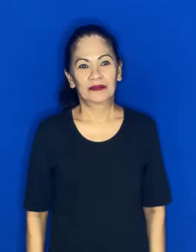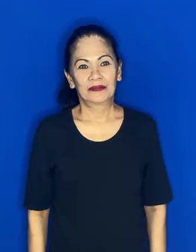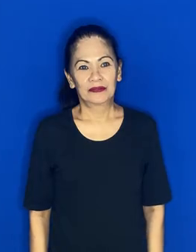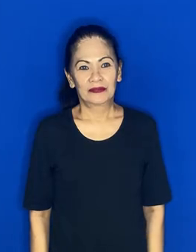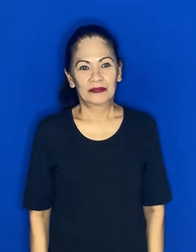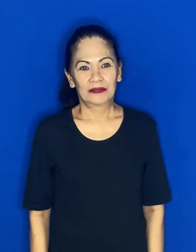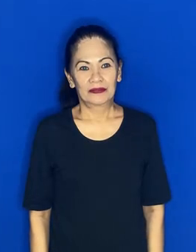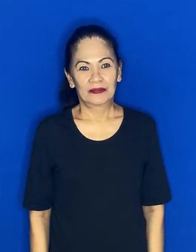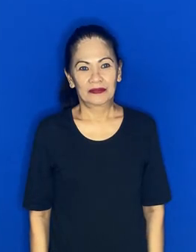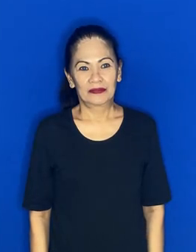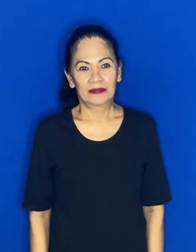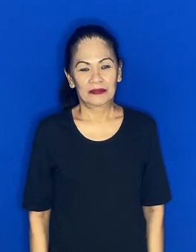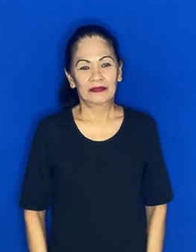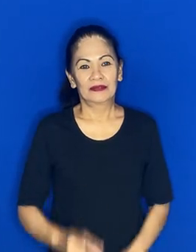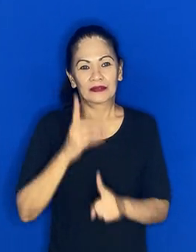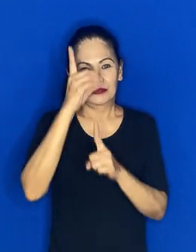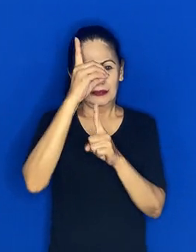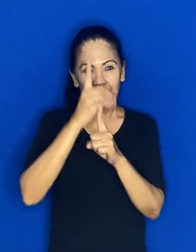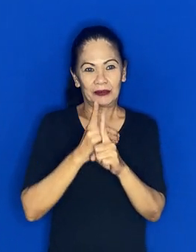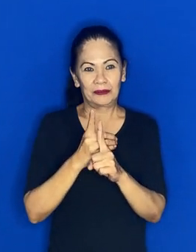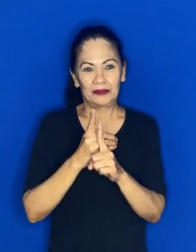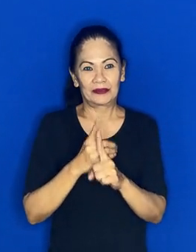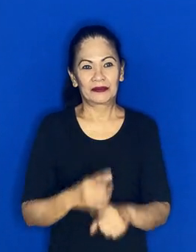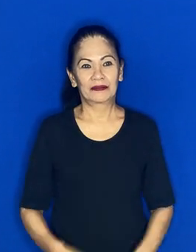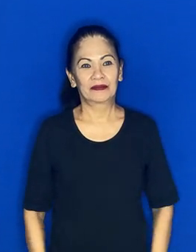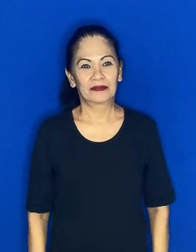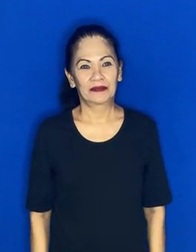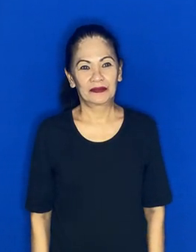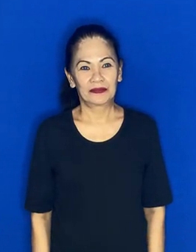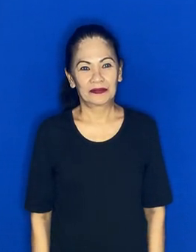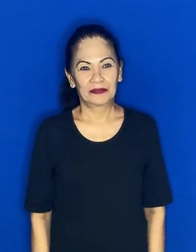december